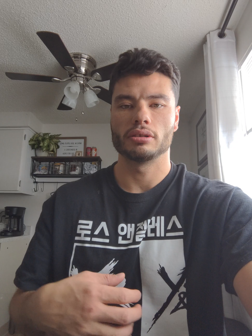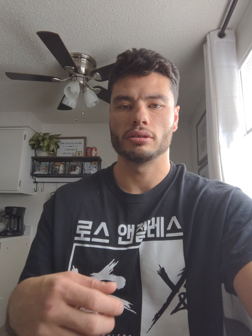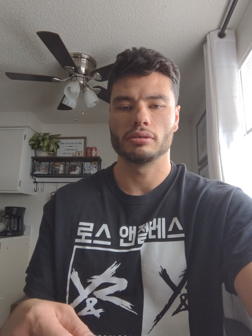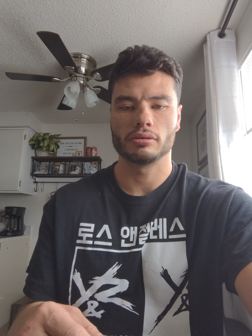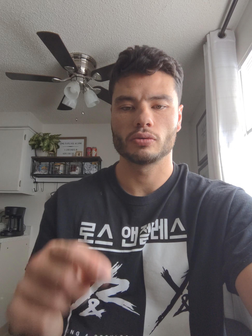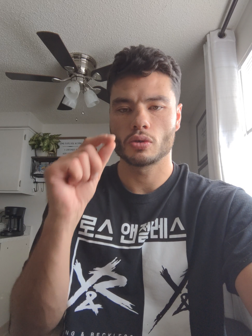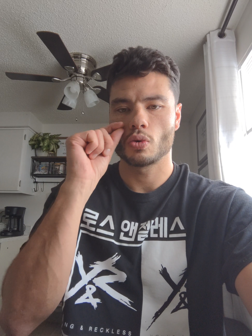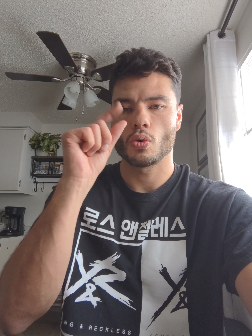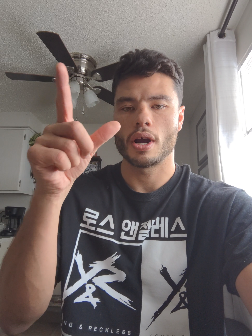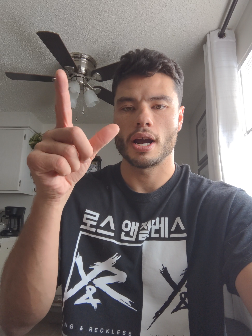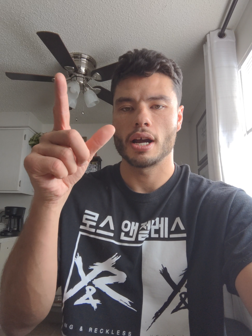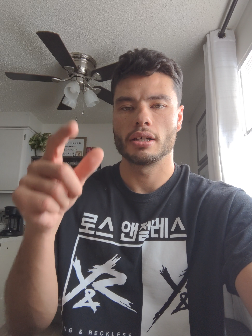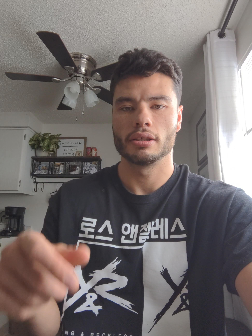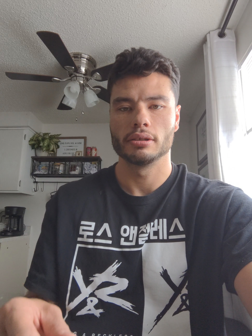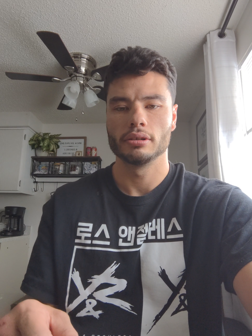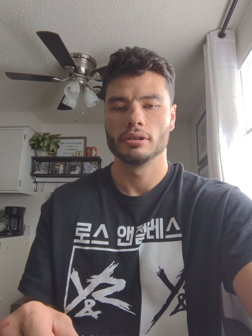awake